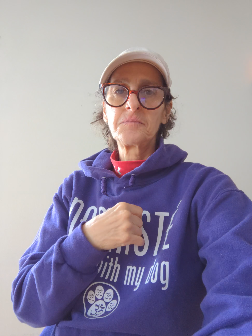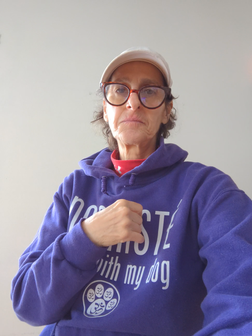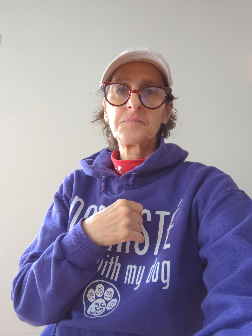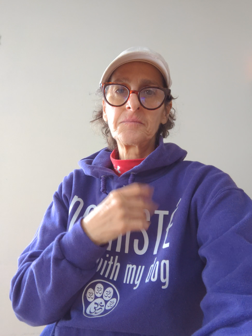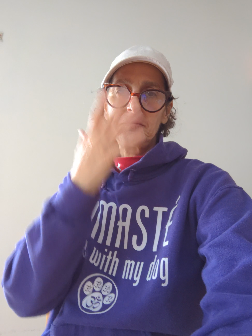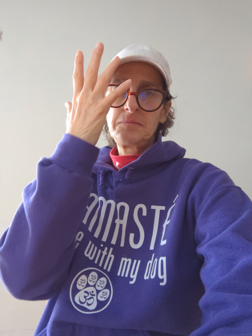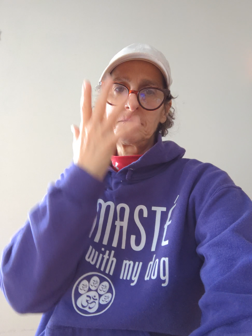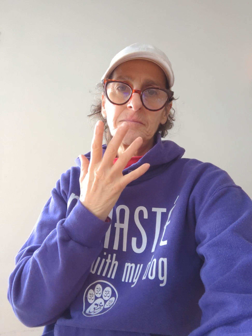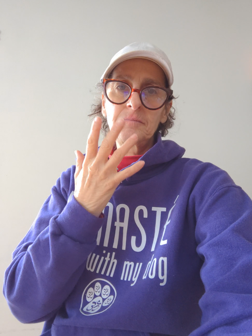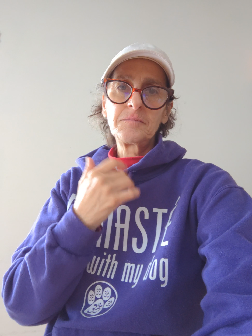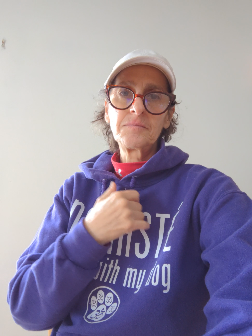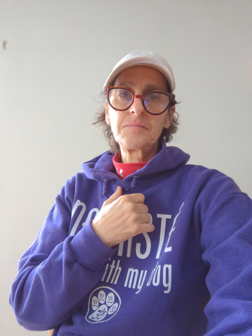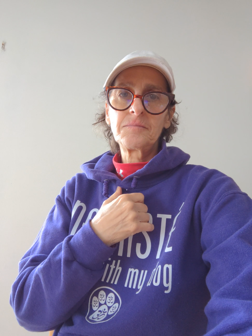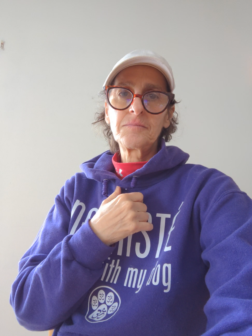sad